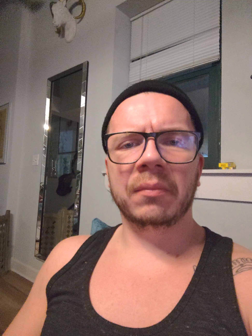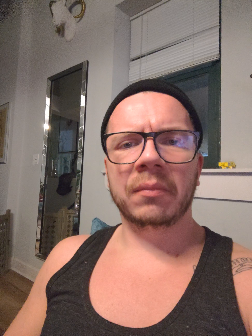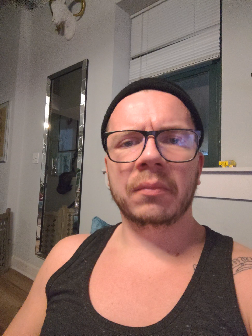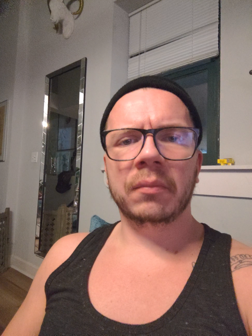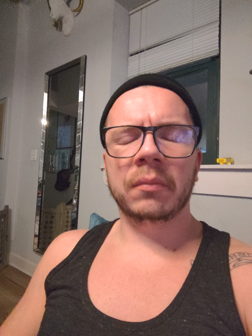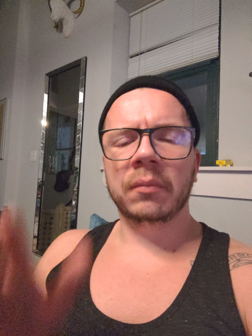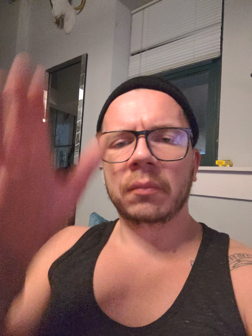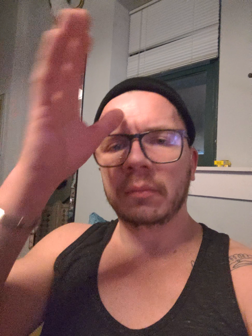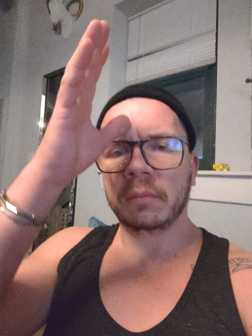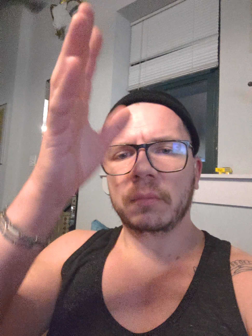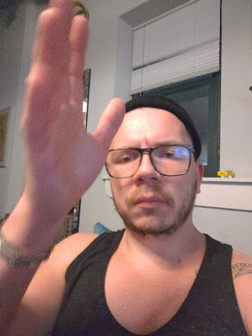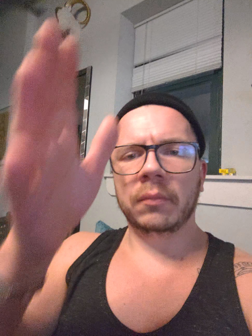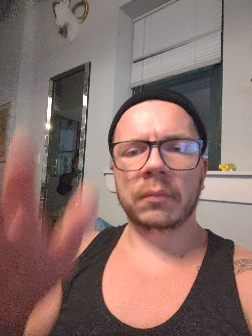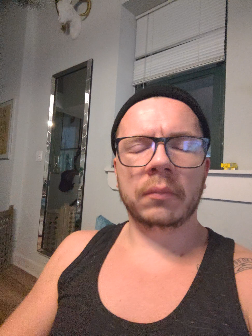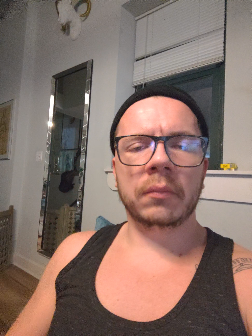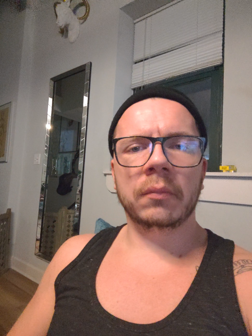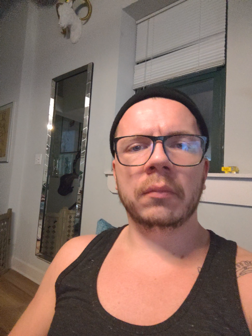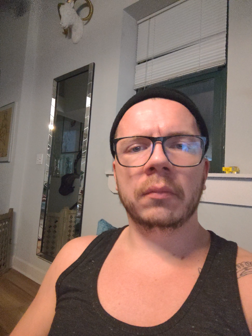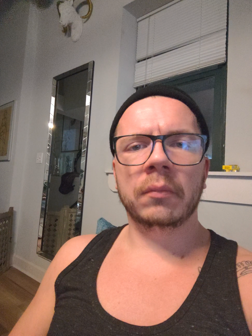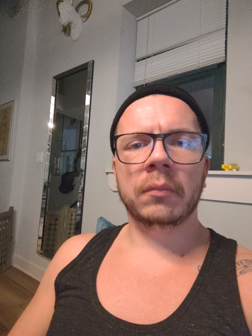grandpa